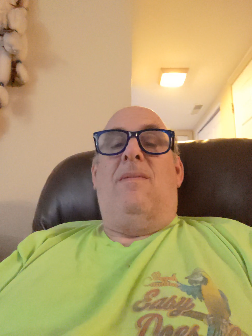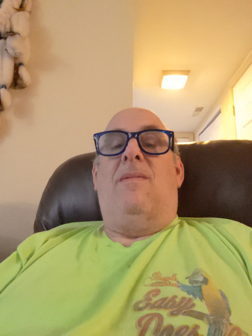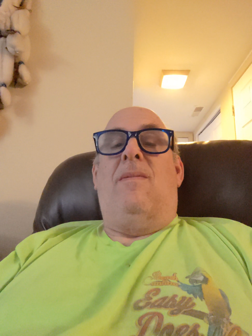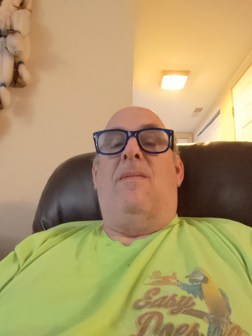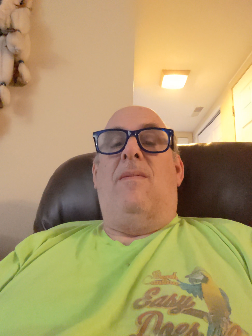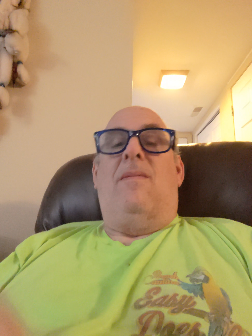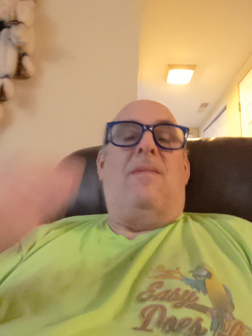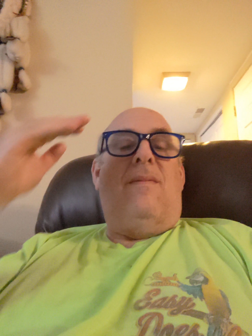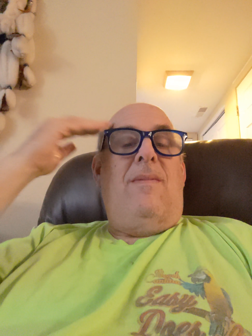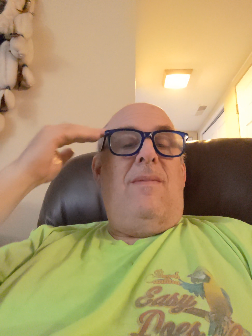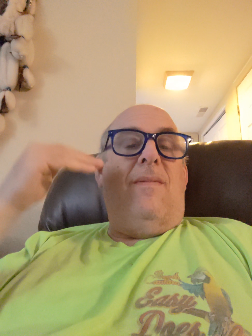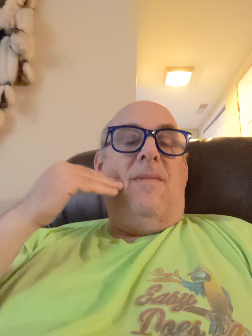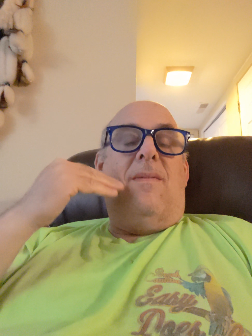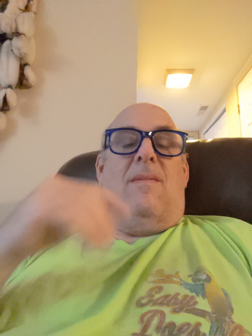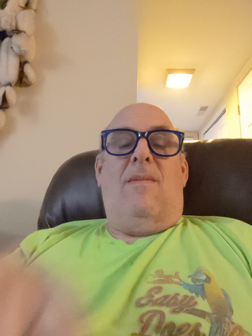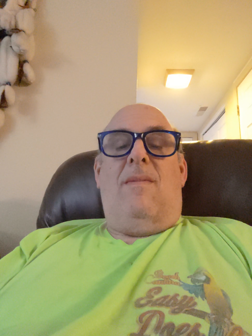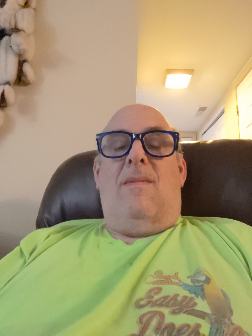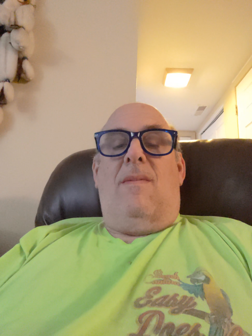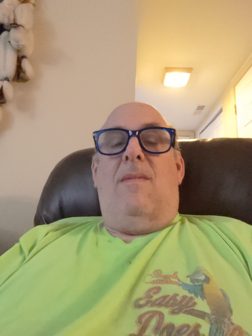head